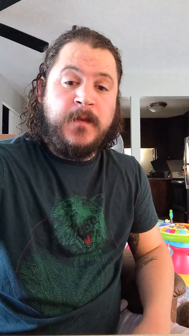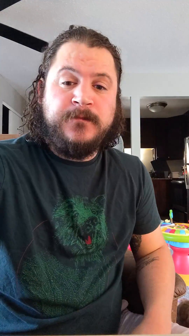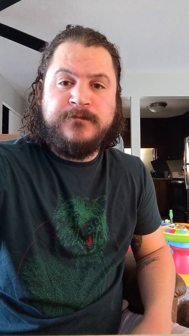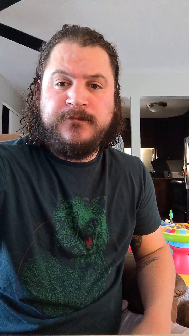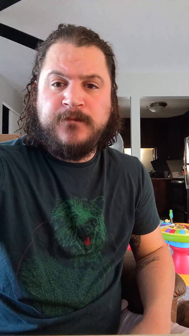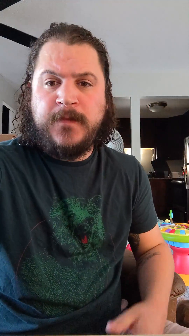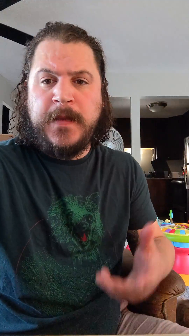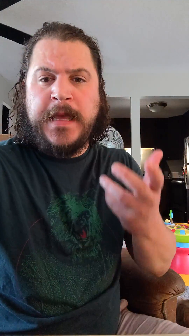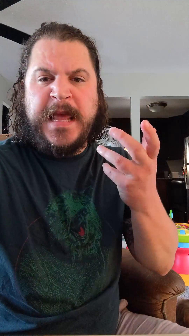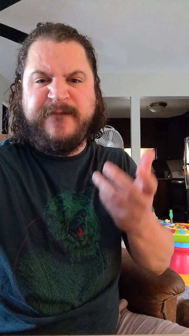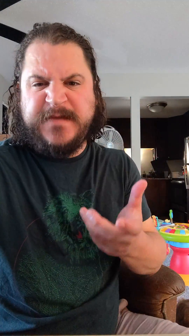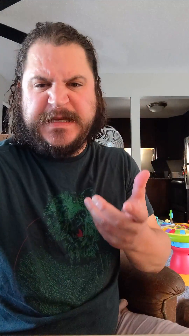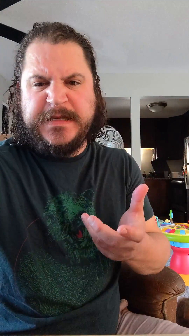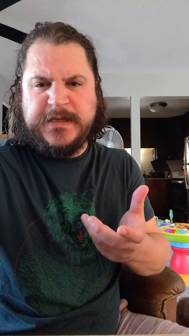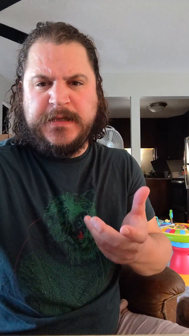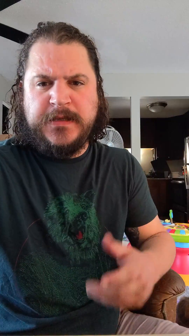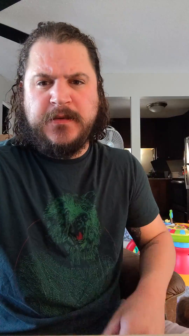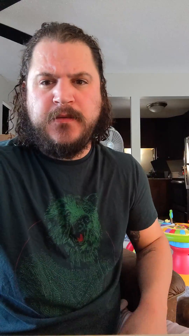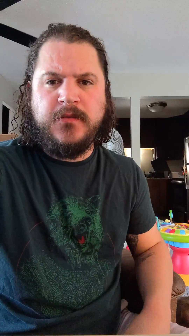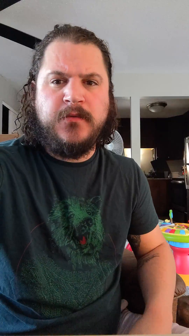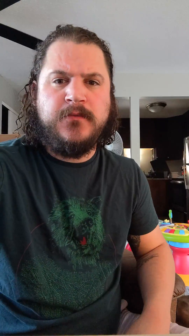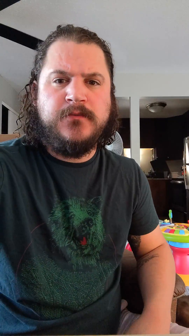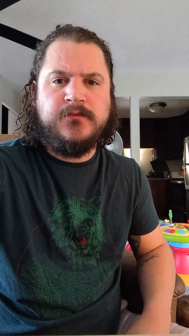heavy